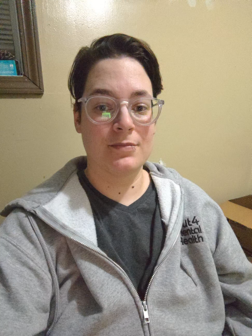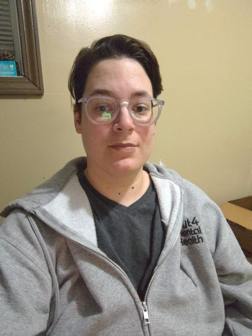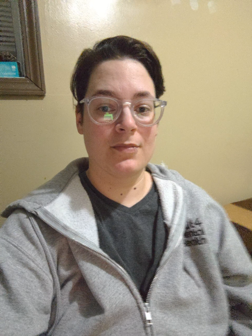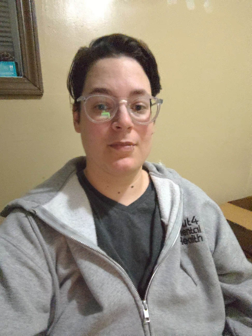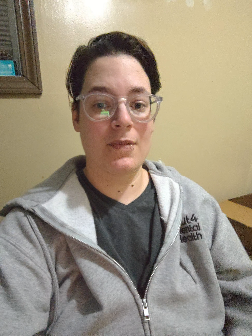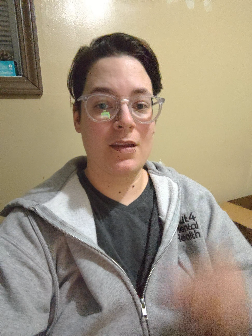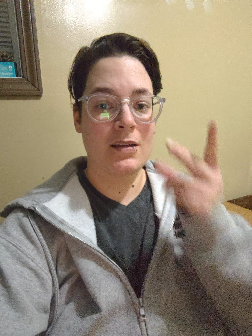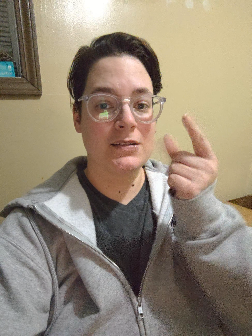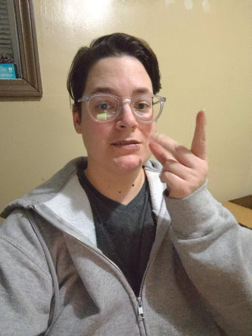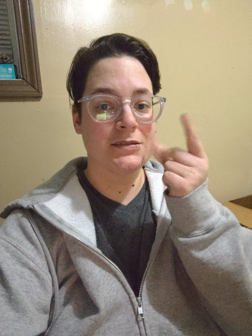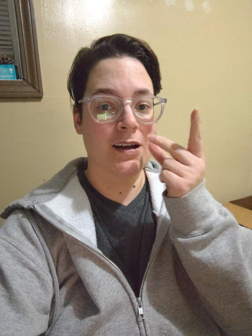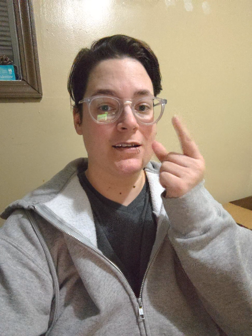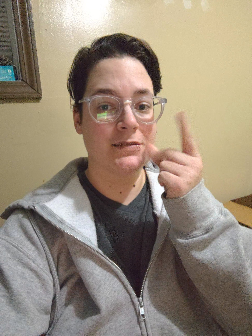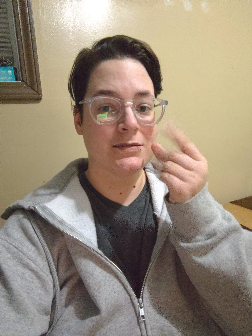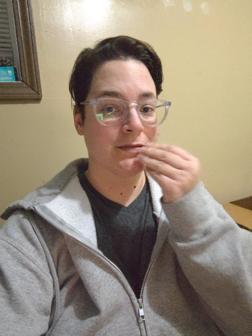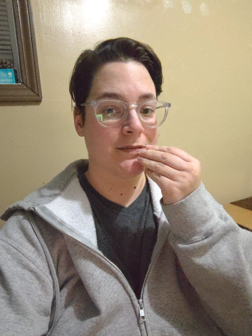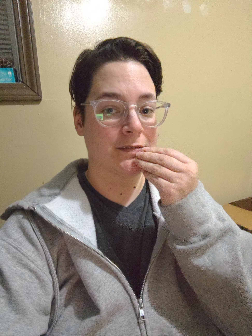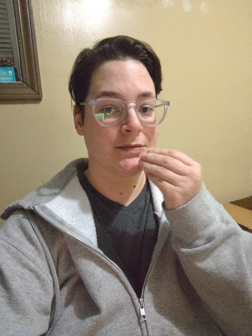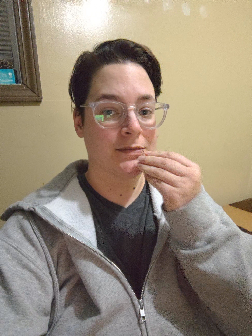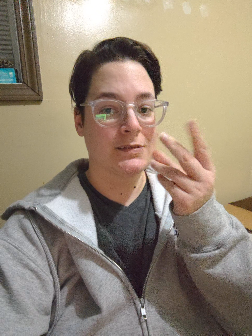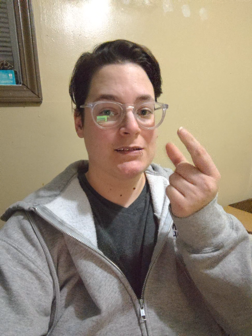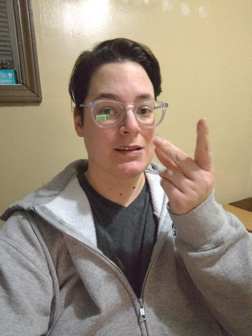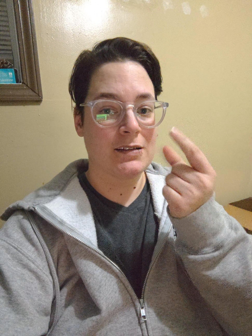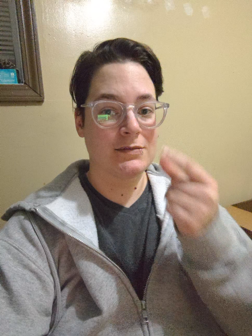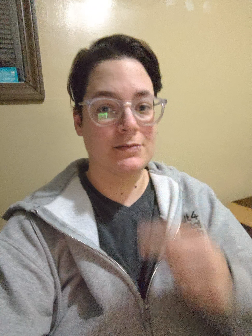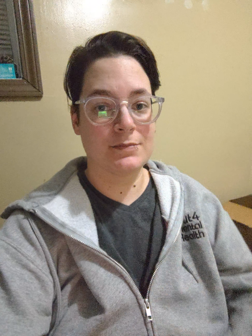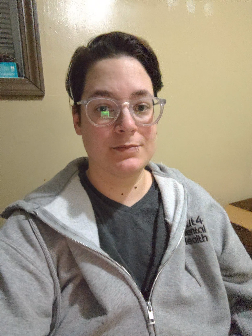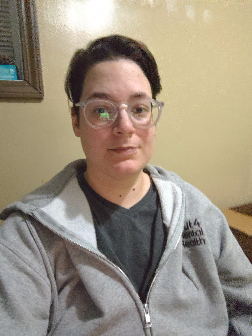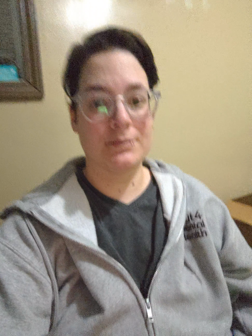snack